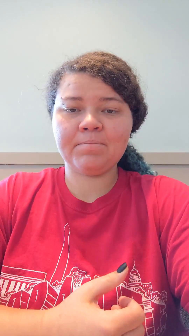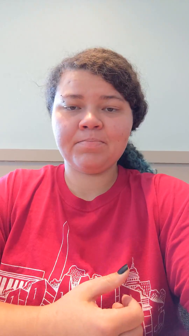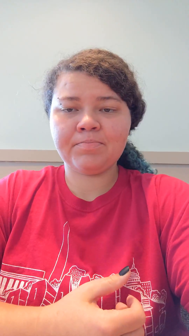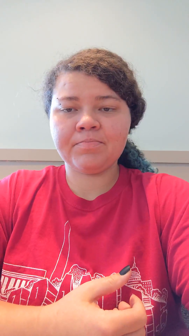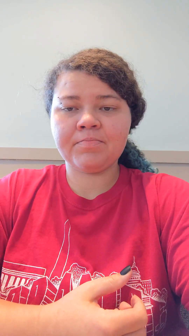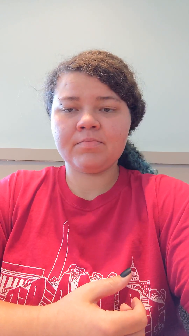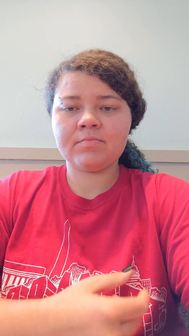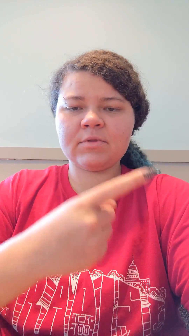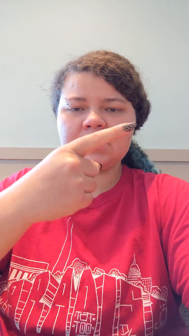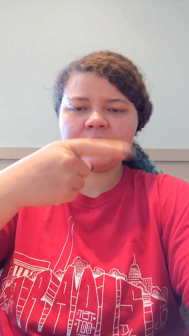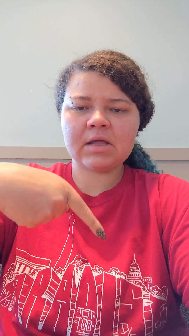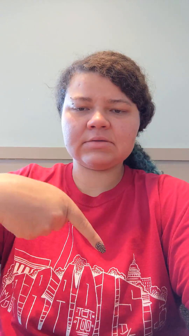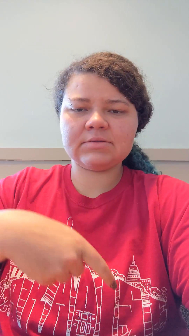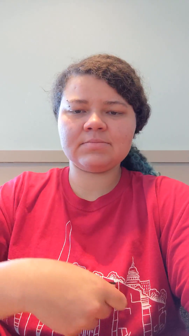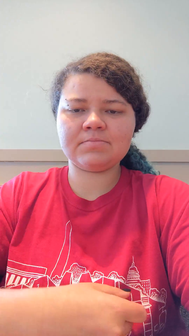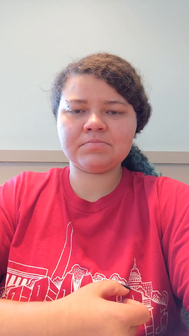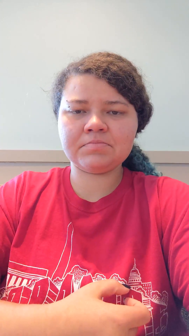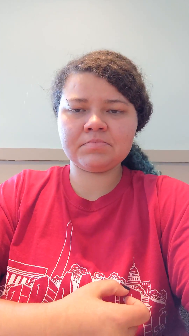cut